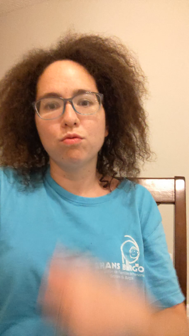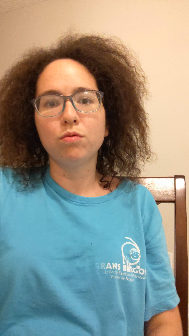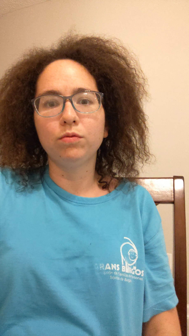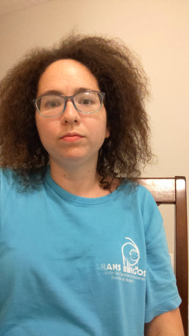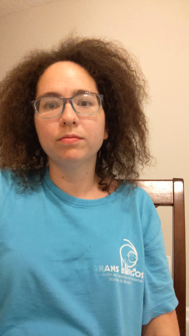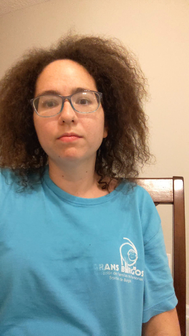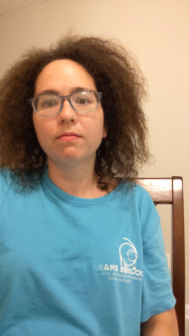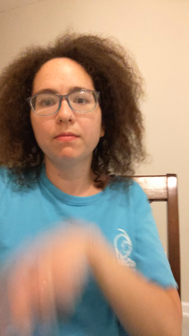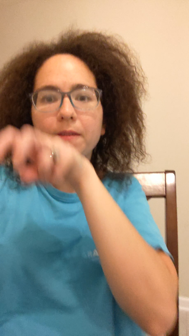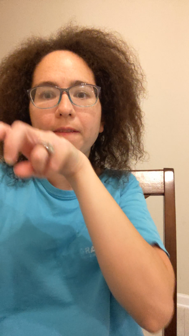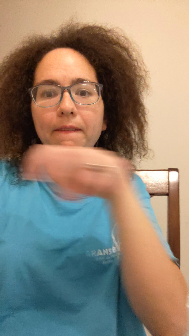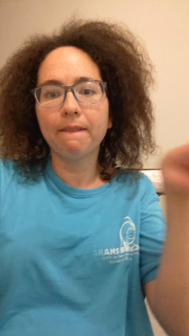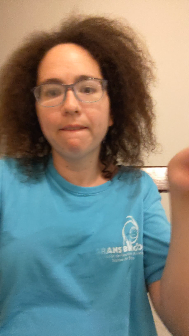porch